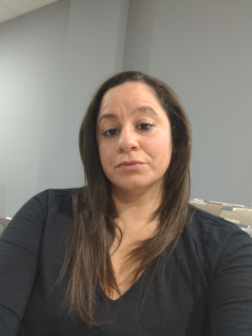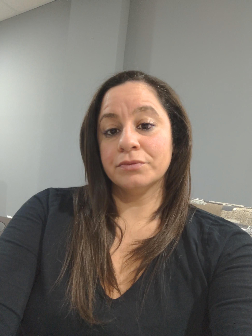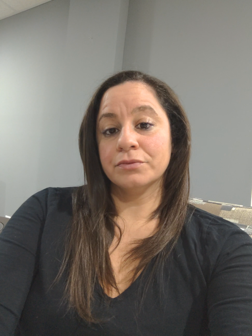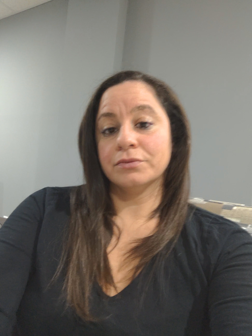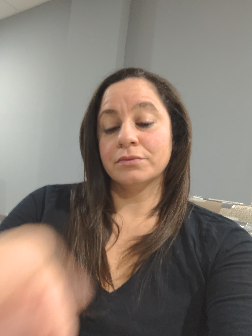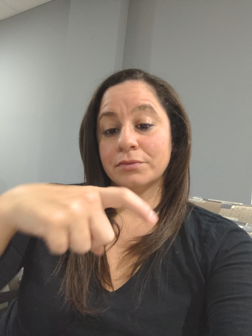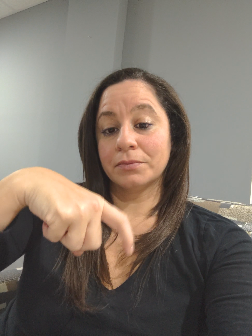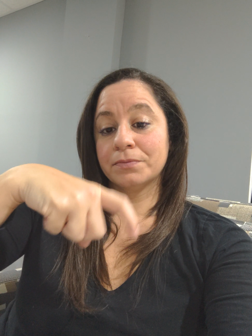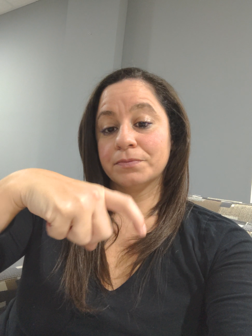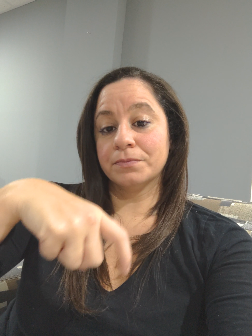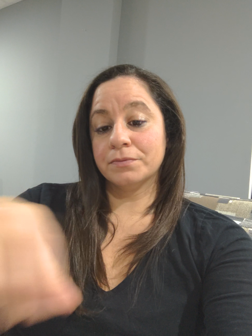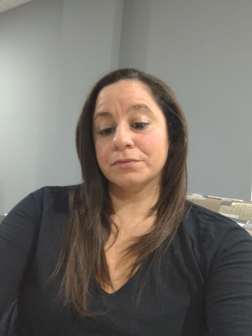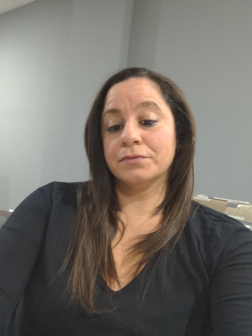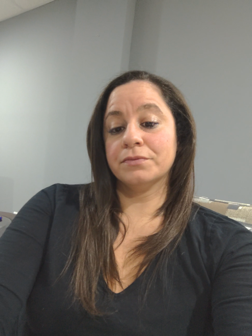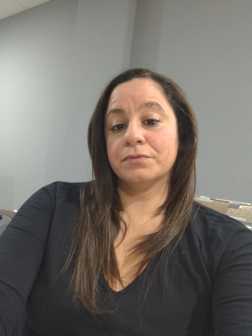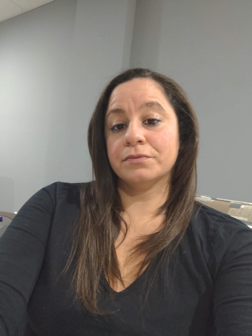time